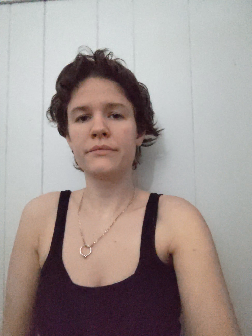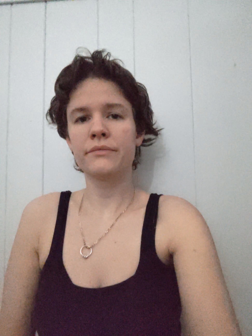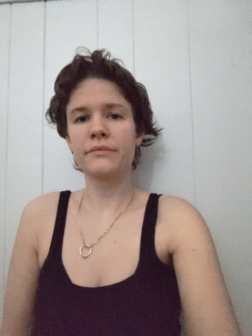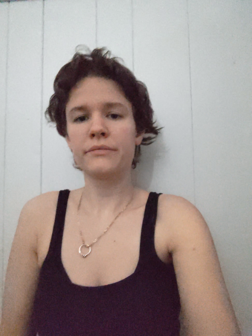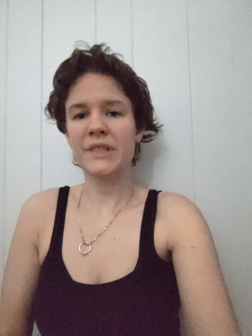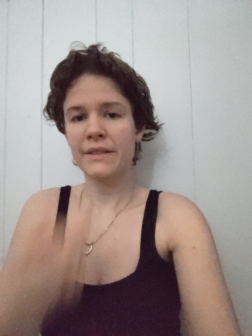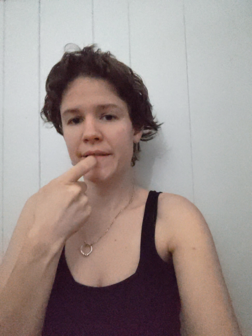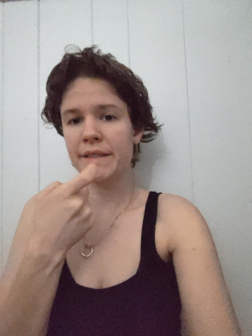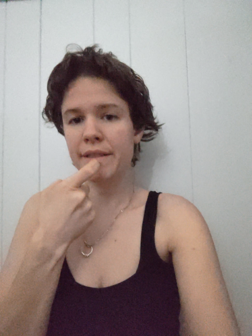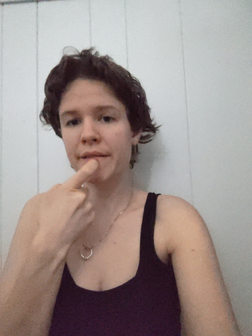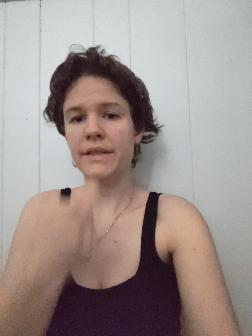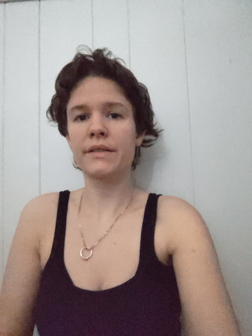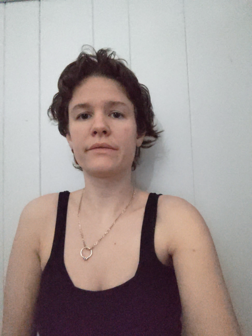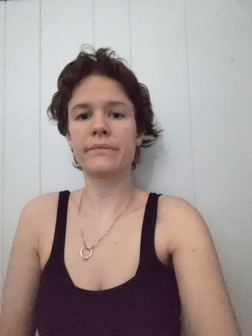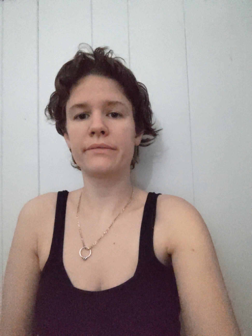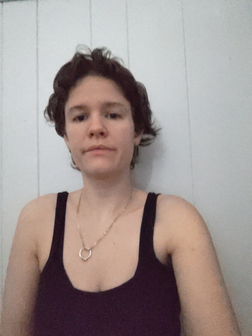window